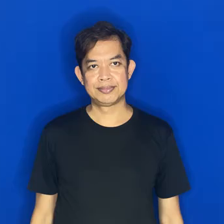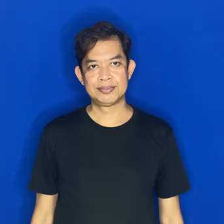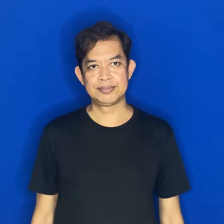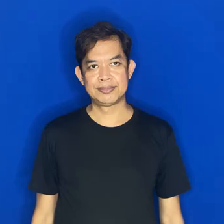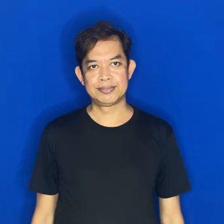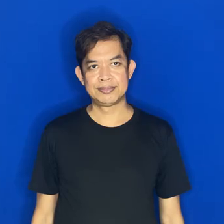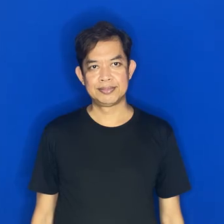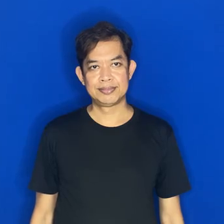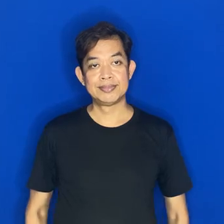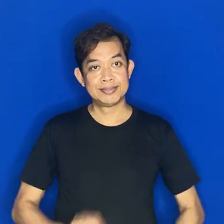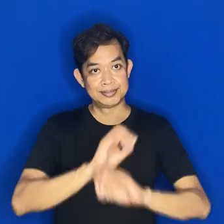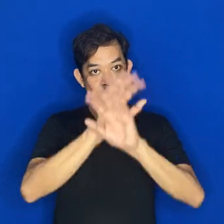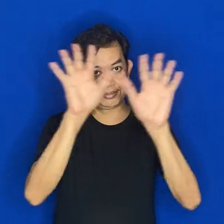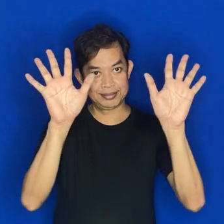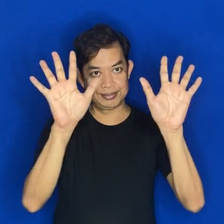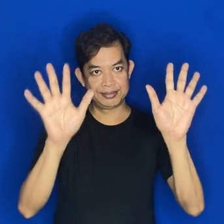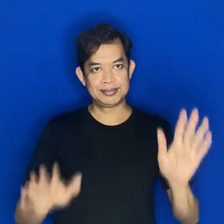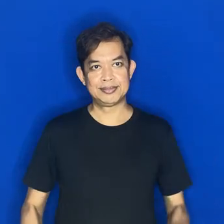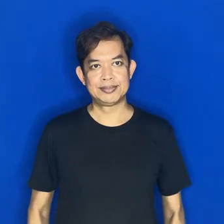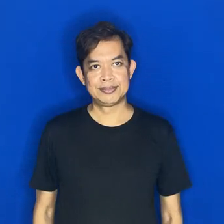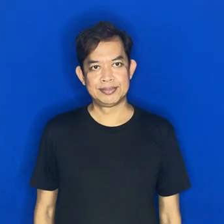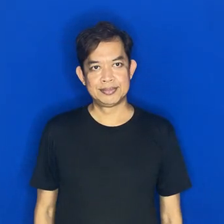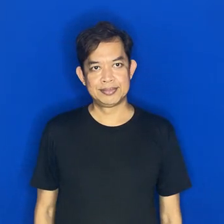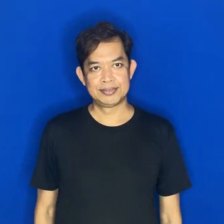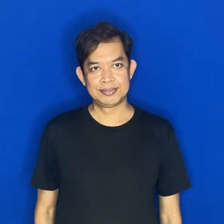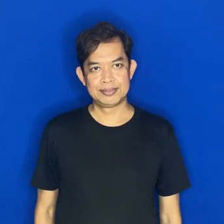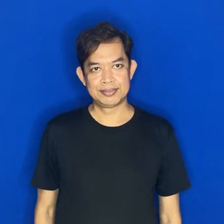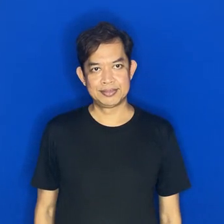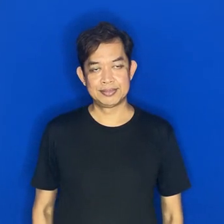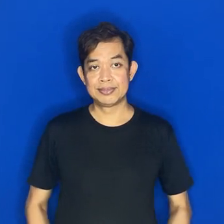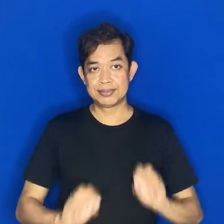light